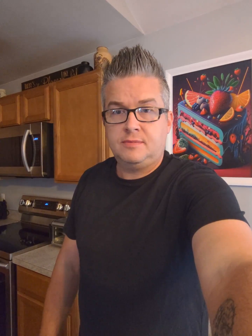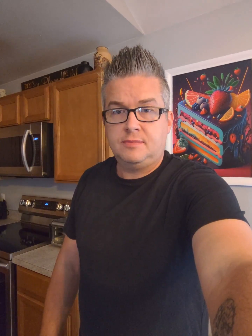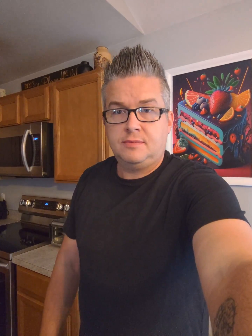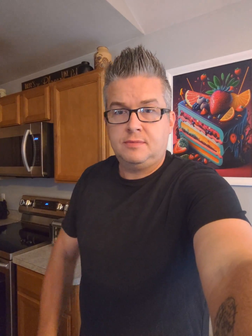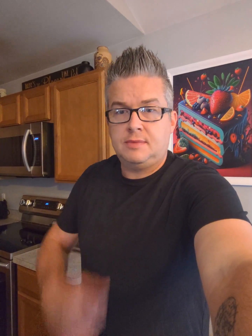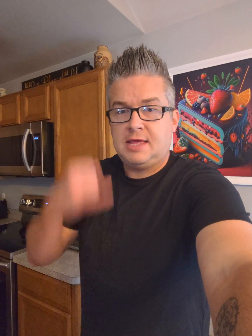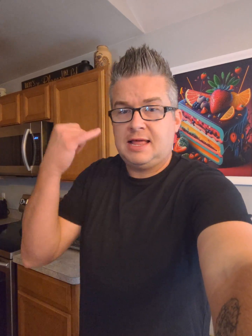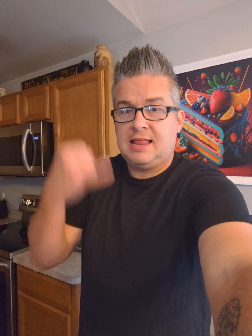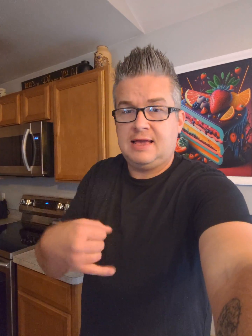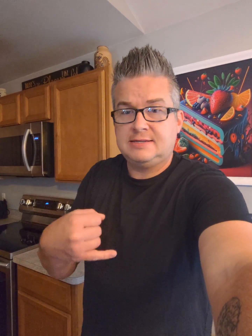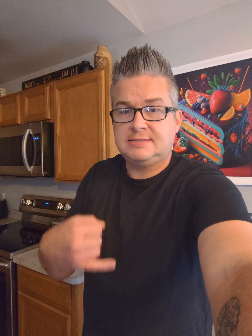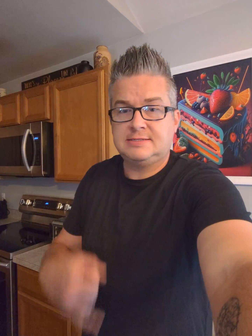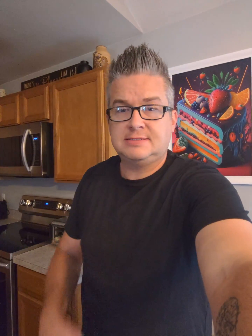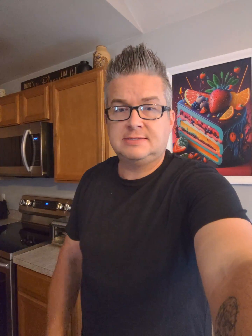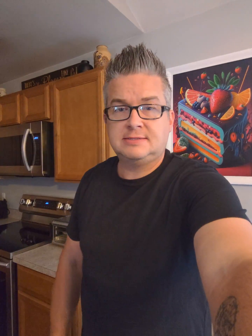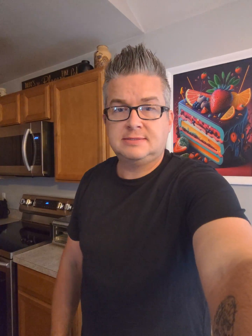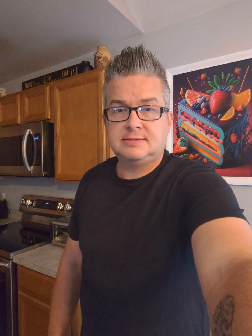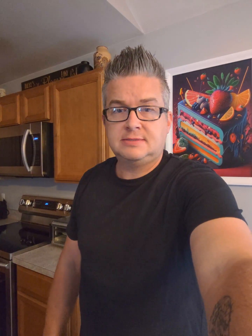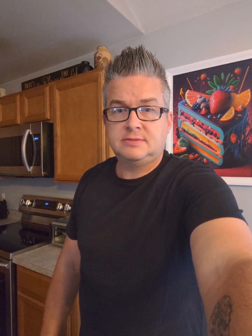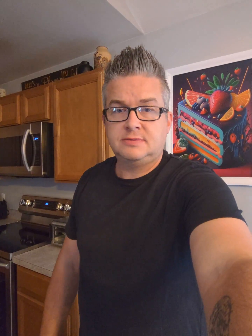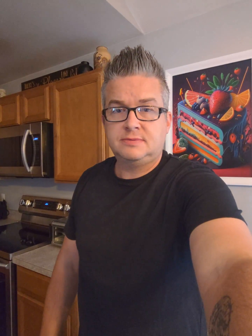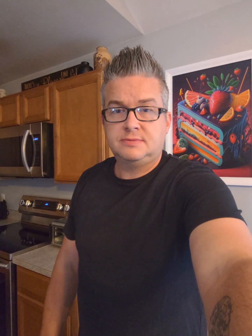last